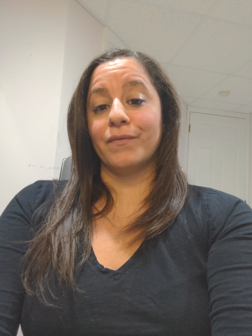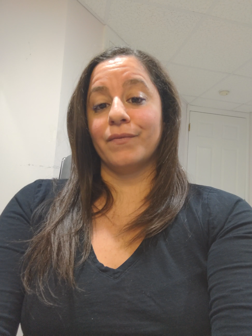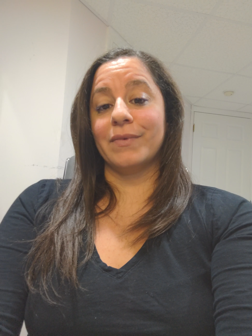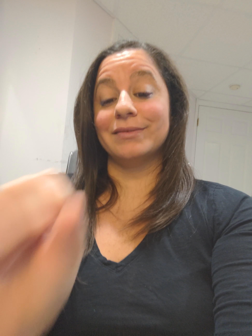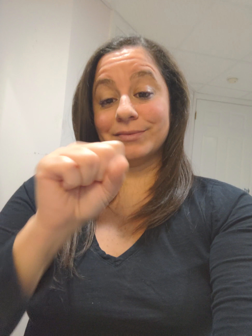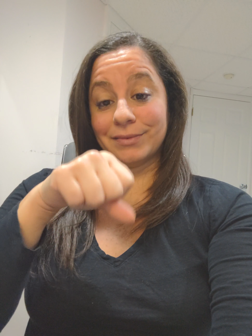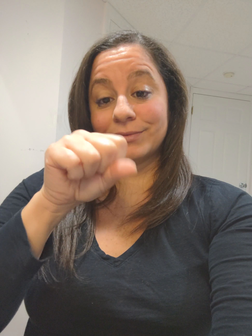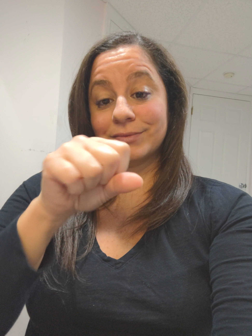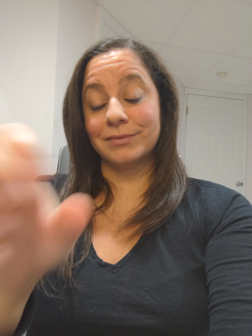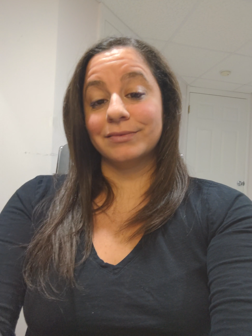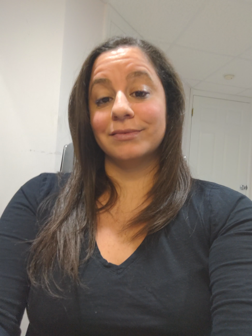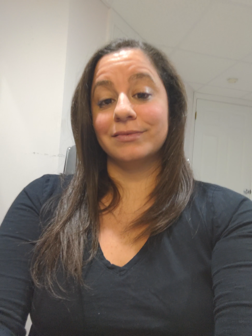yes